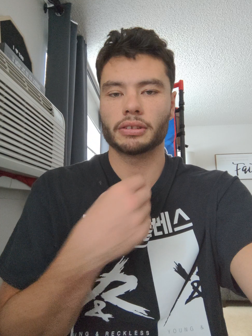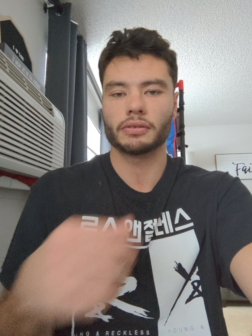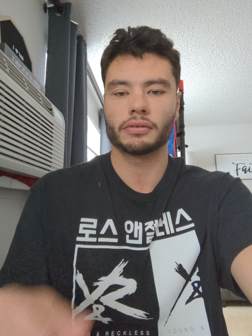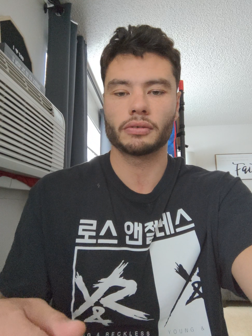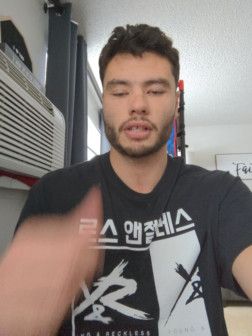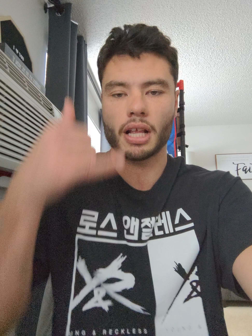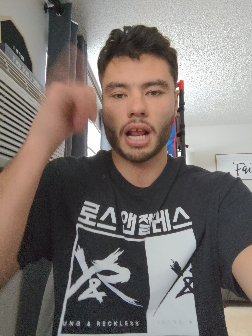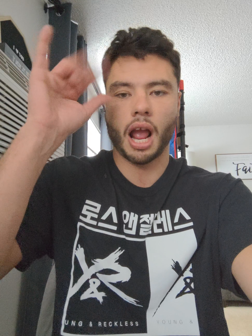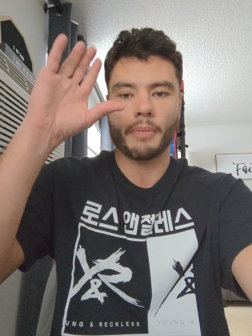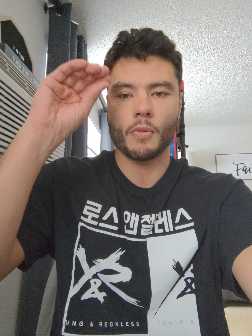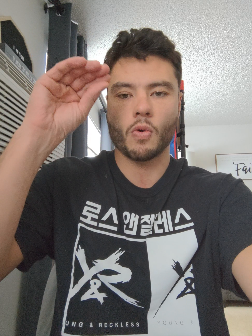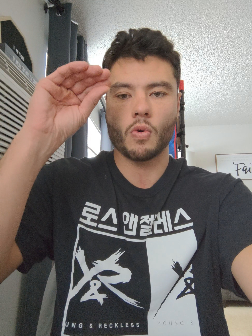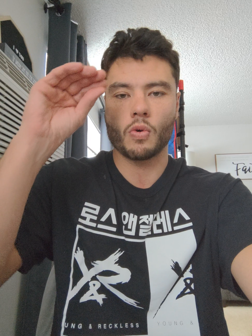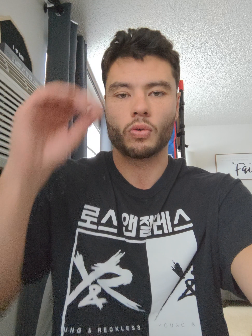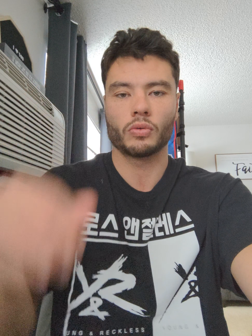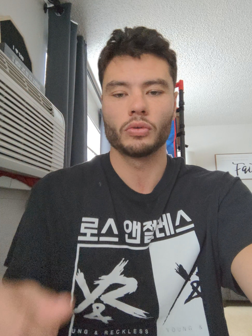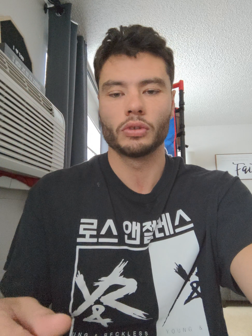cowboy